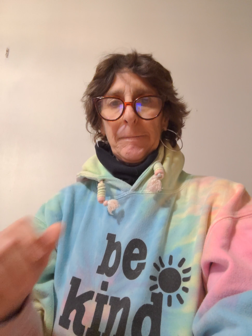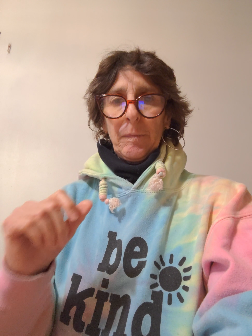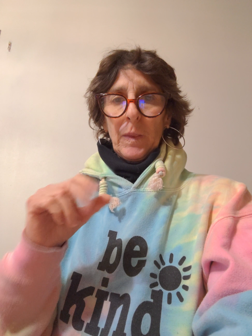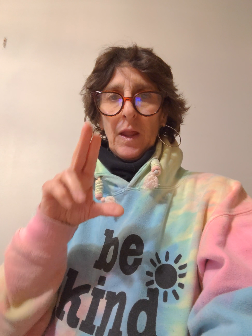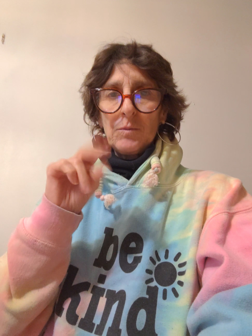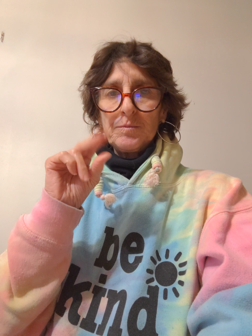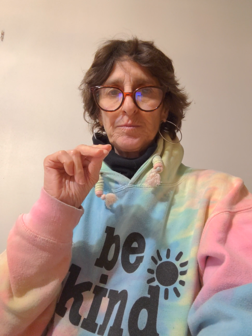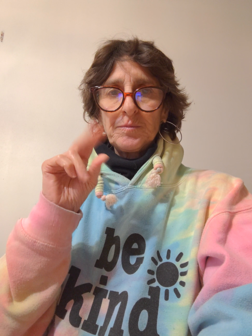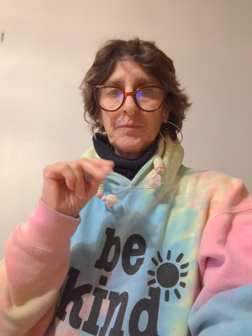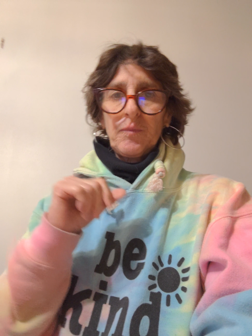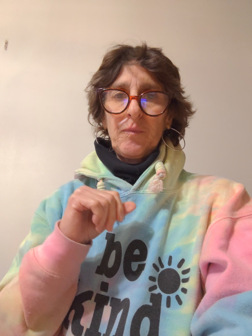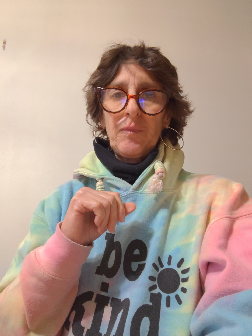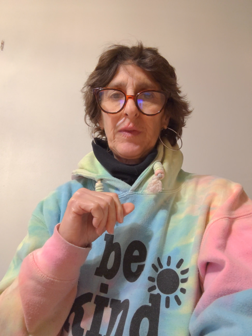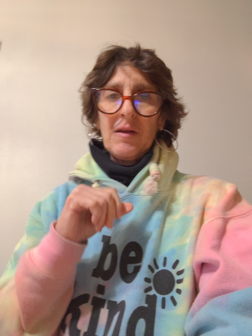no